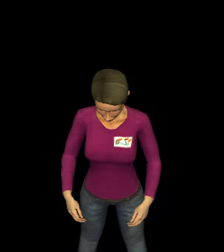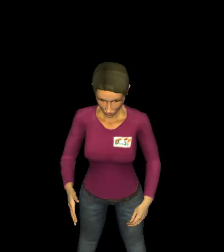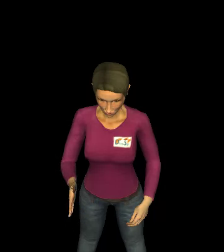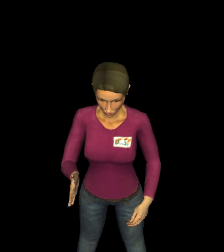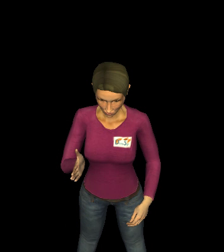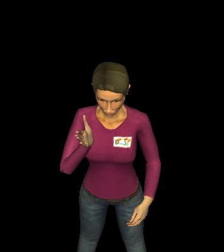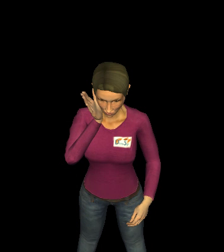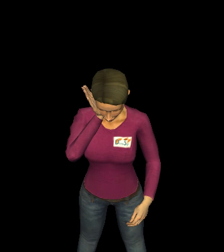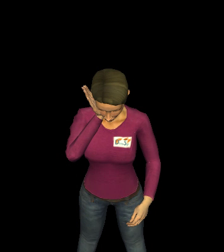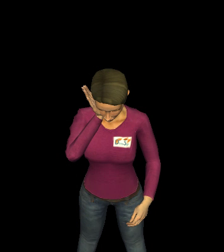ينام